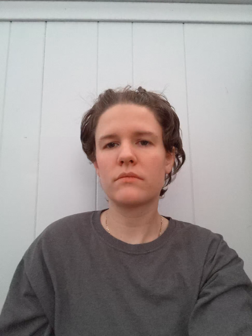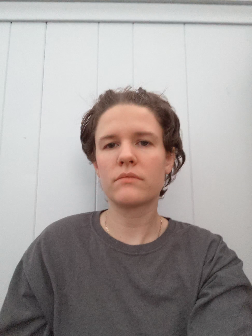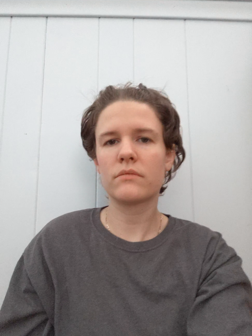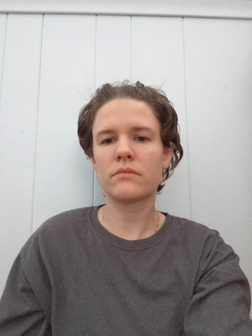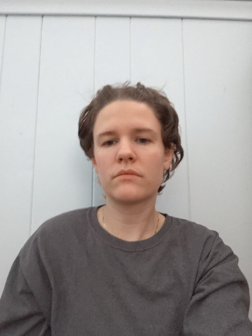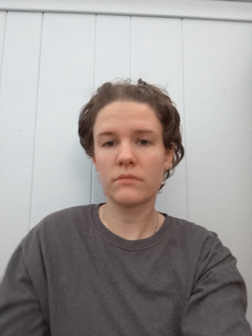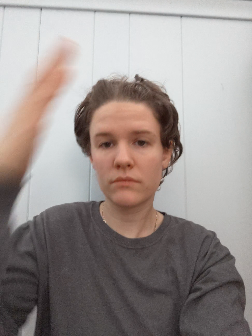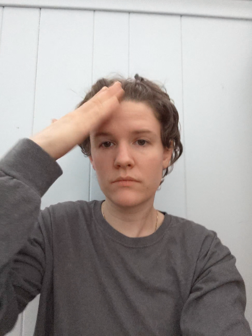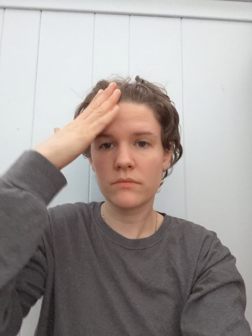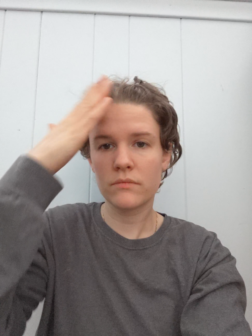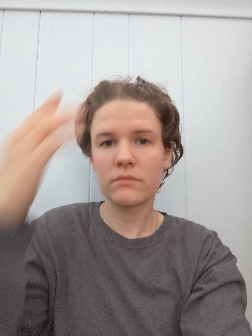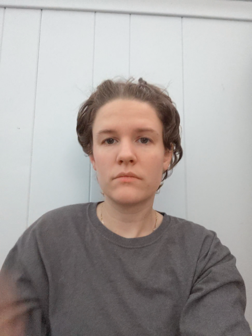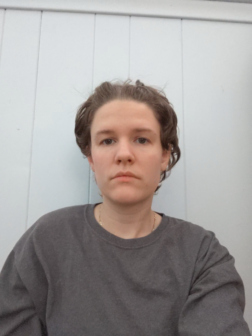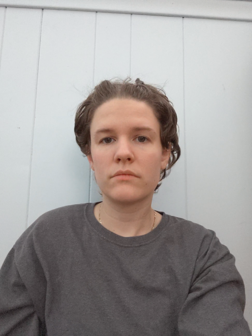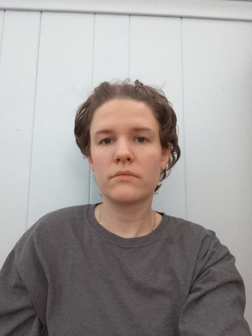hat